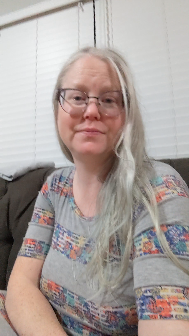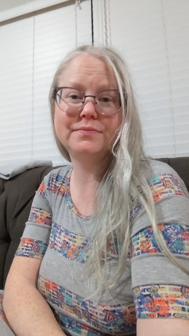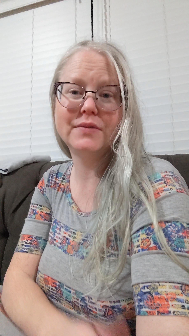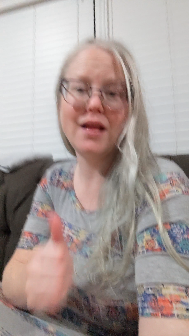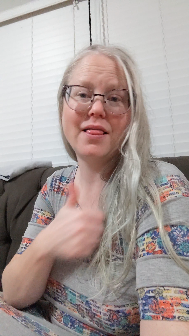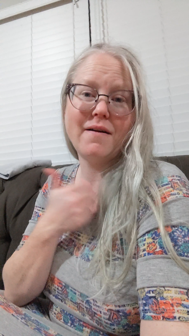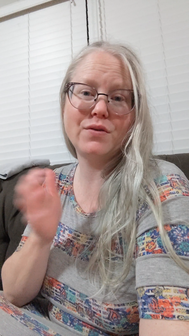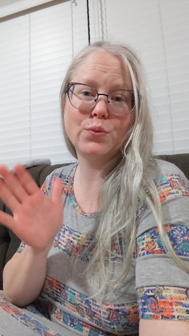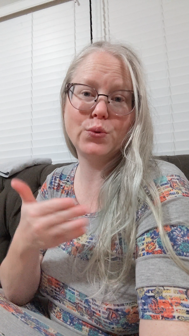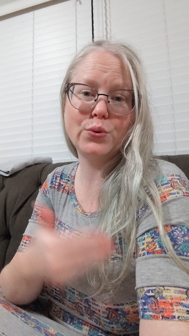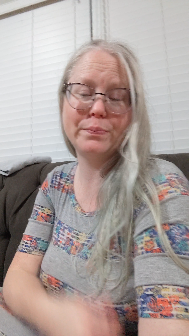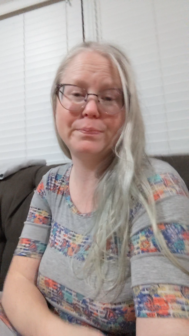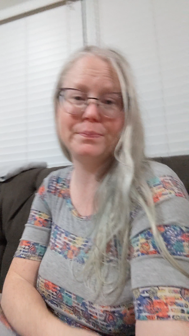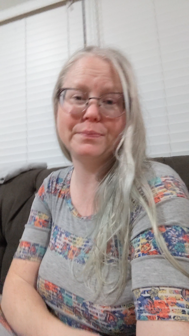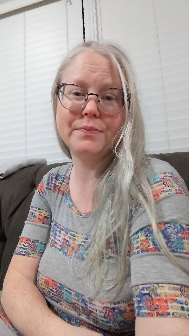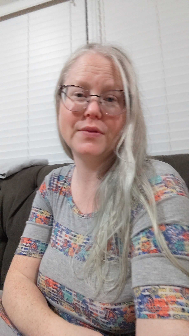living room